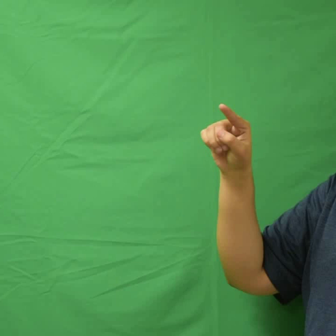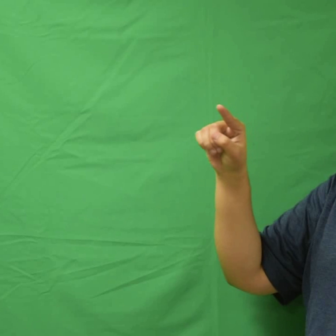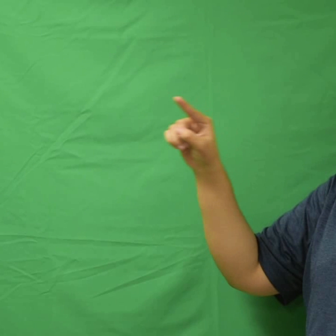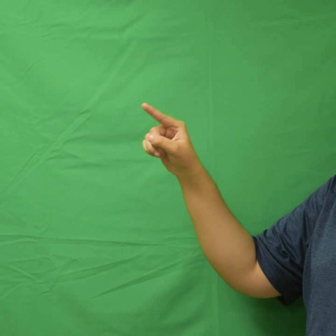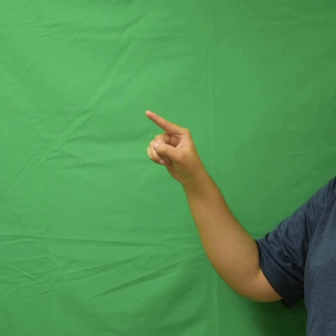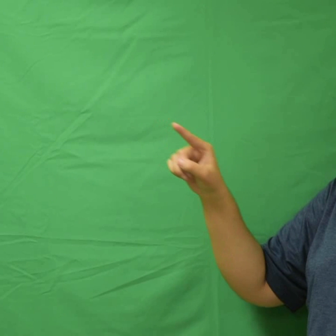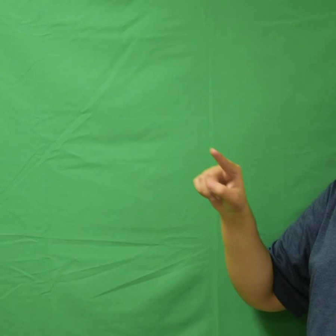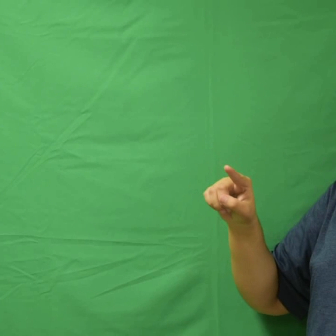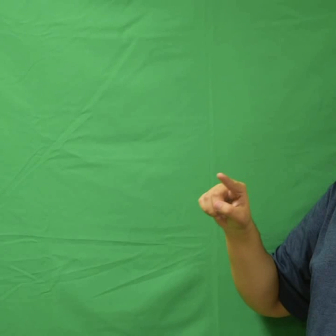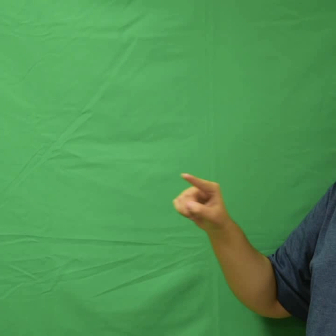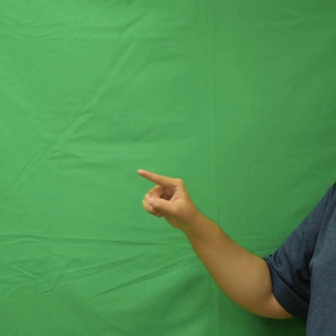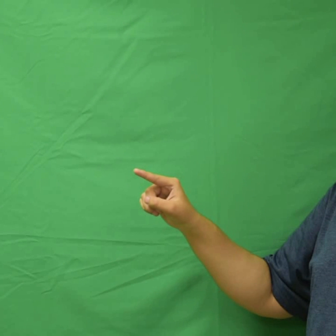Z